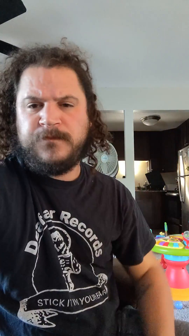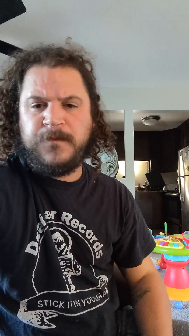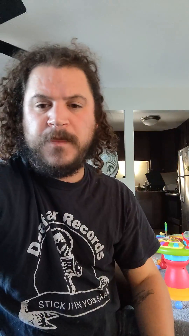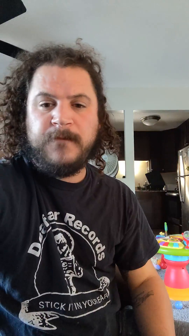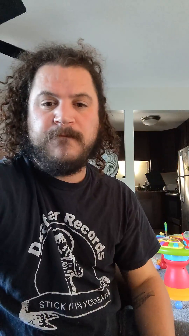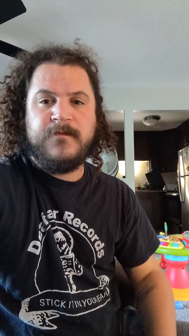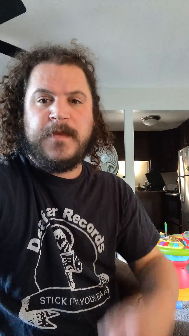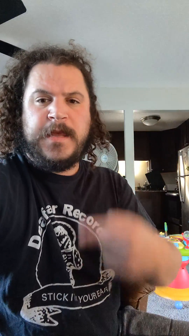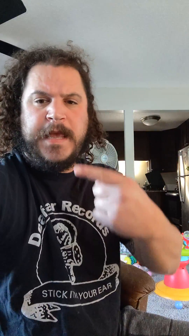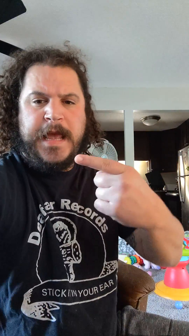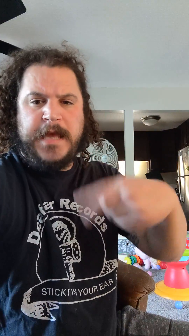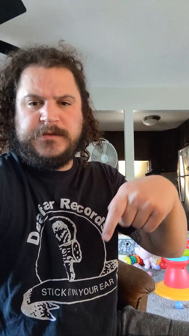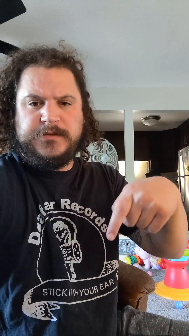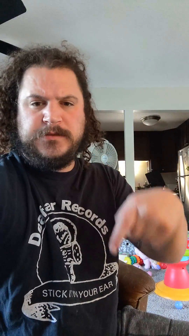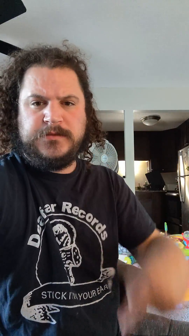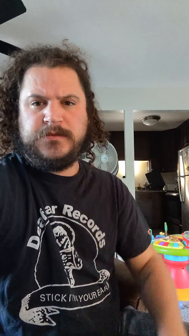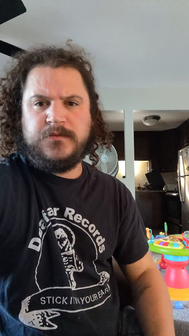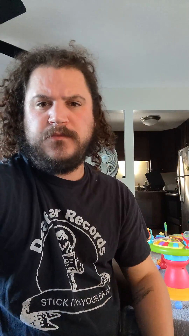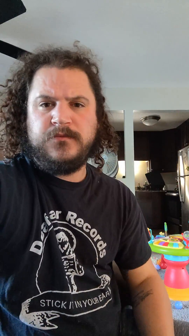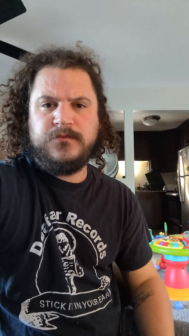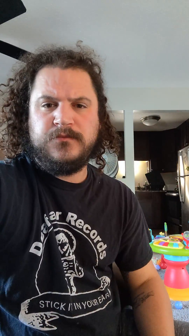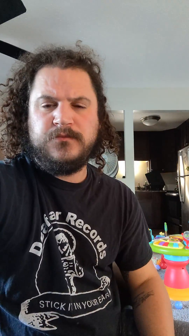cut